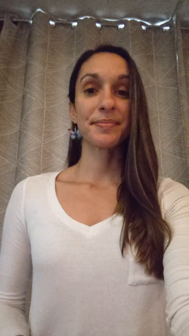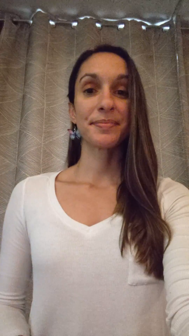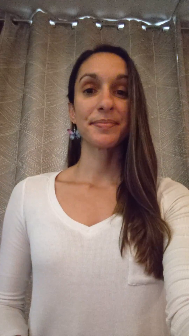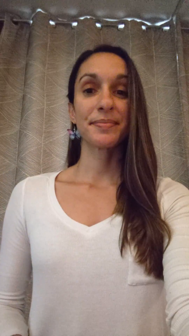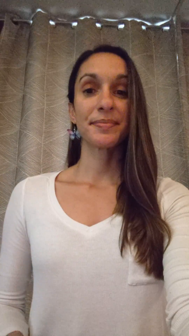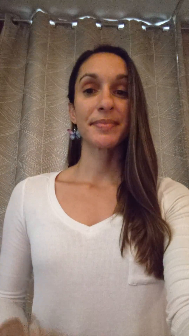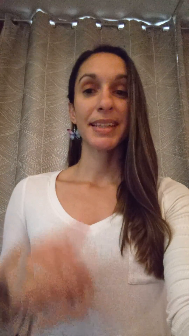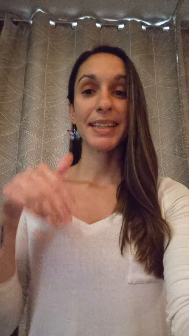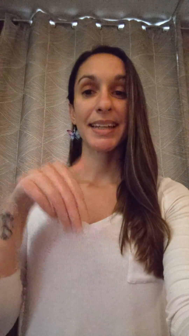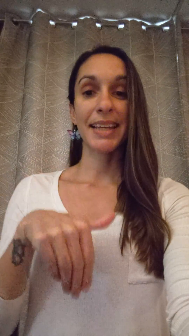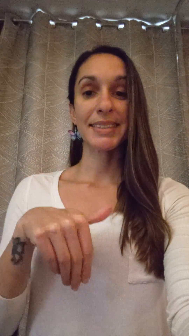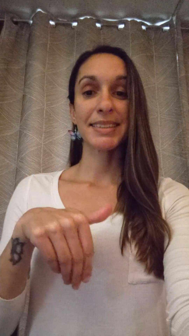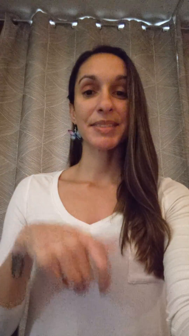night night